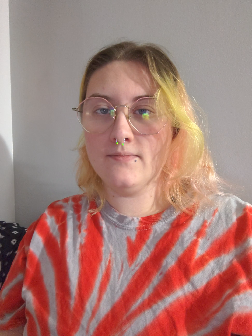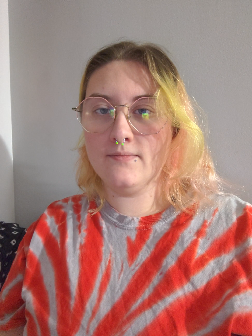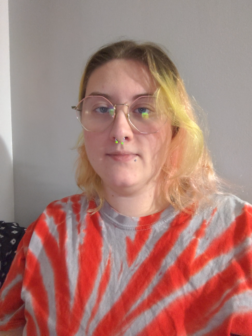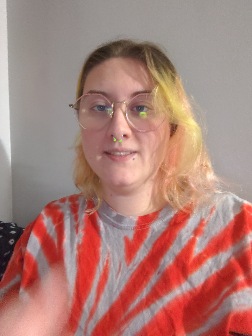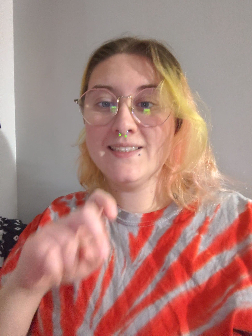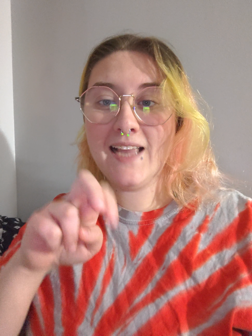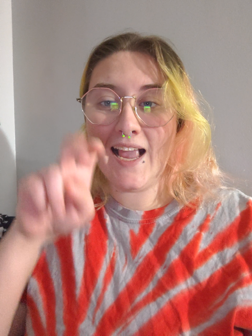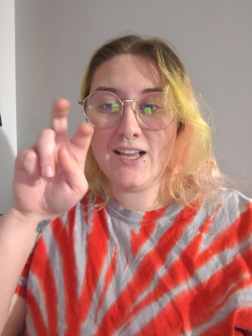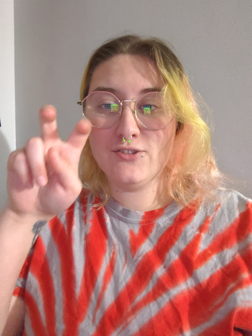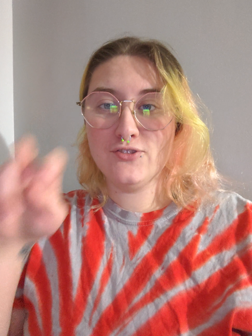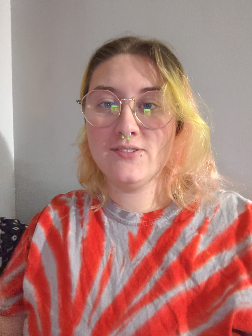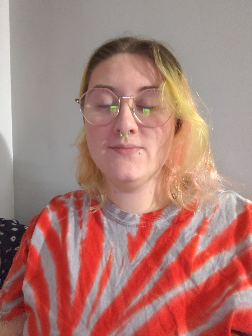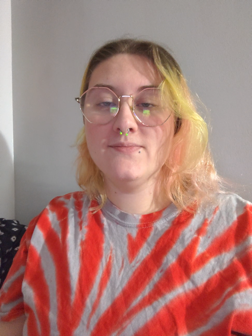stairs